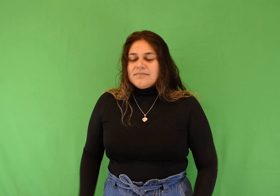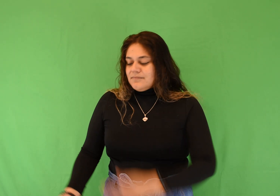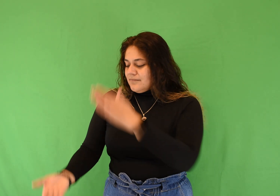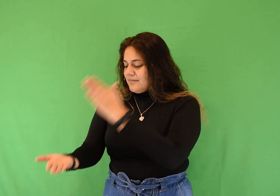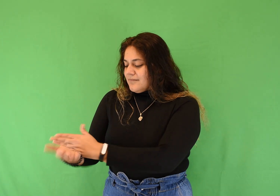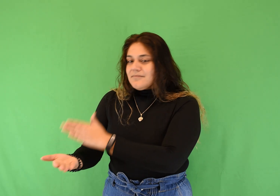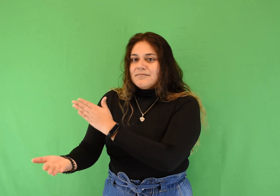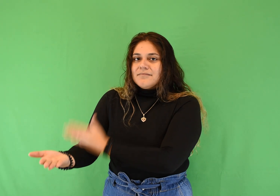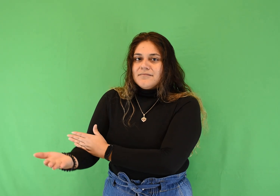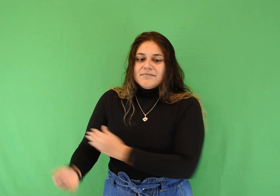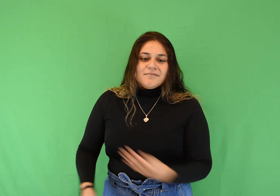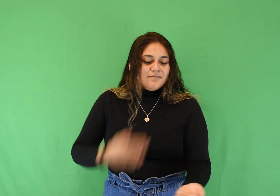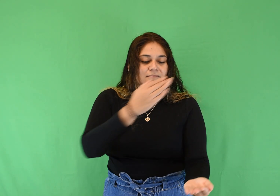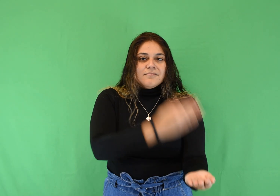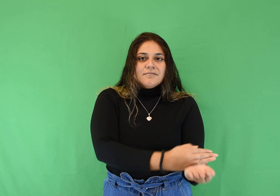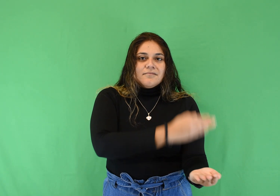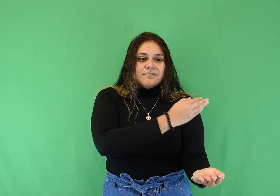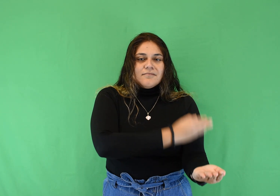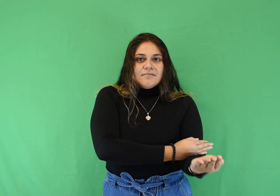articulaciones